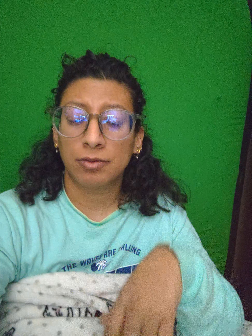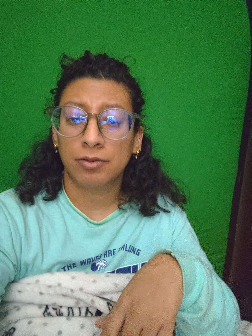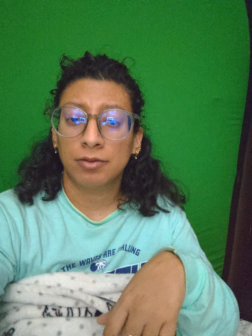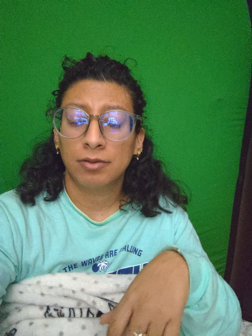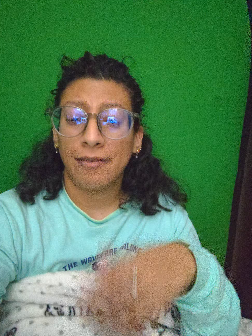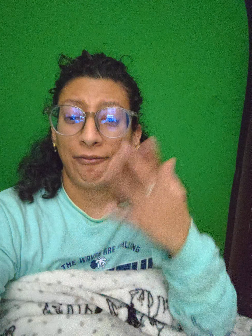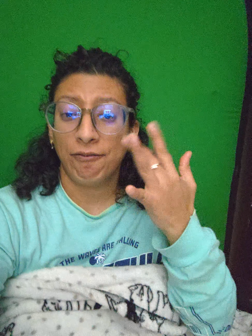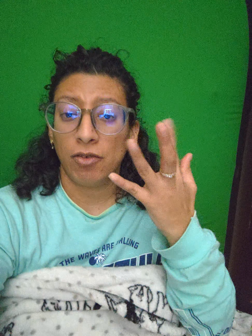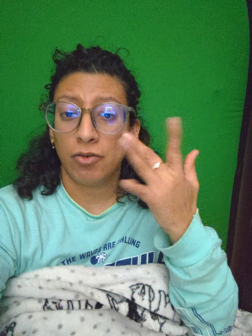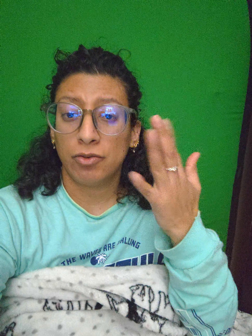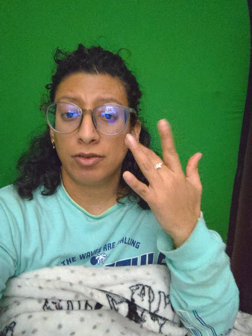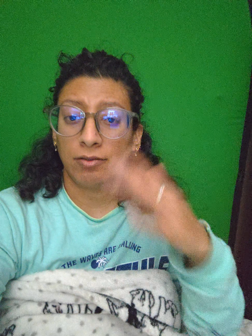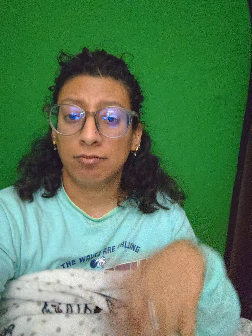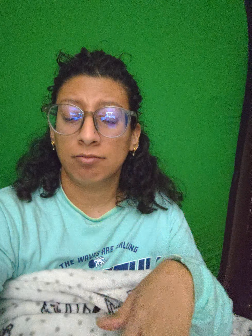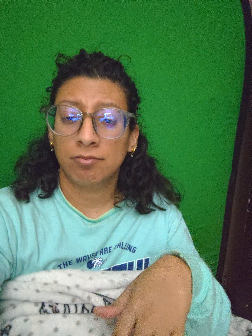finger